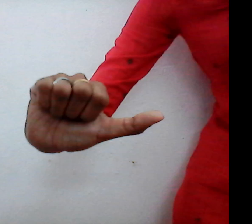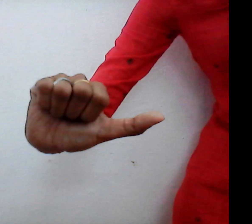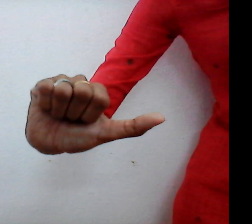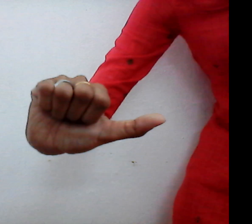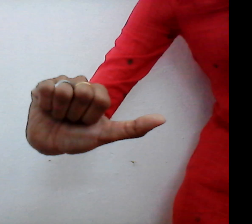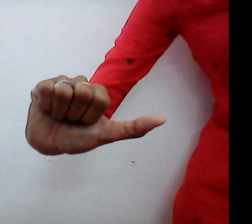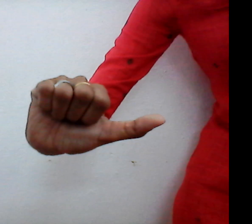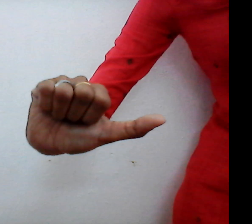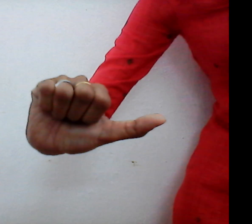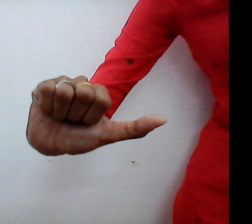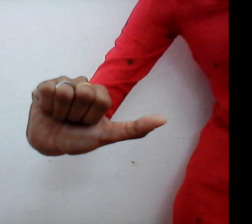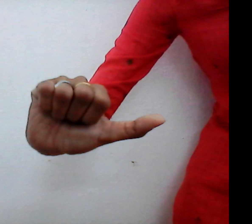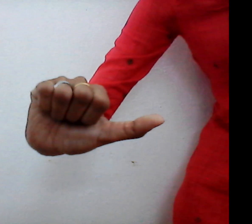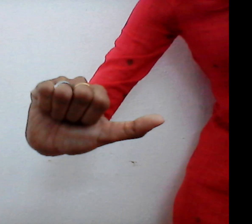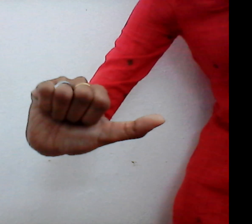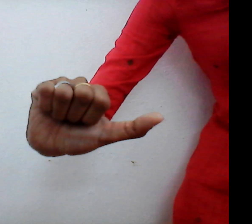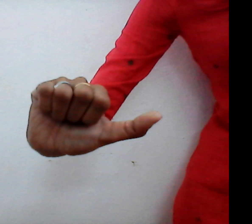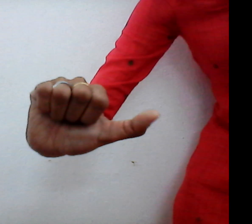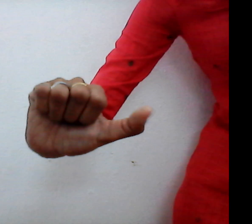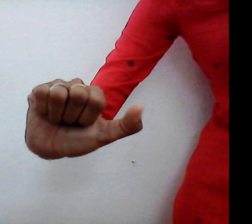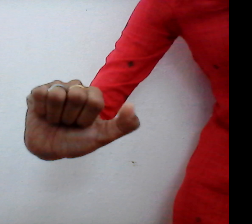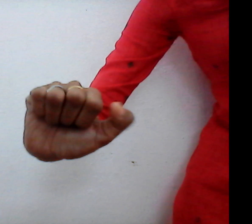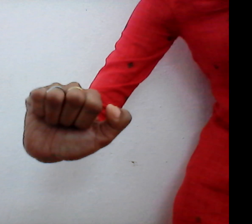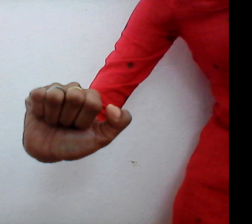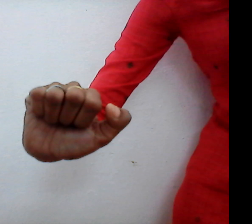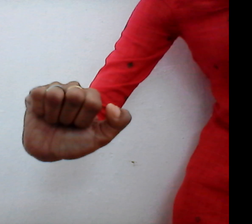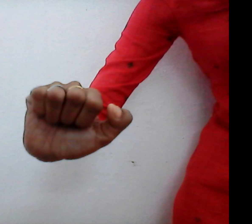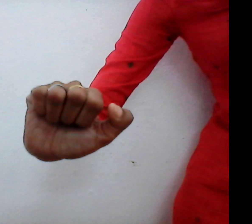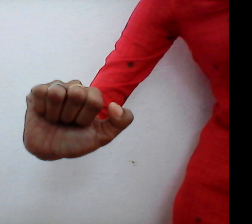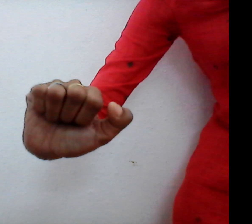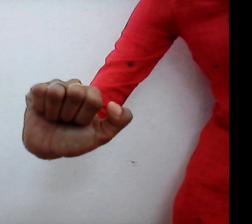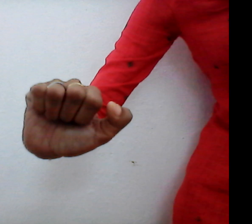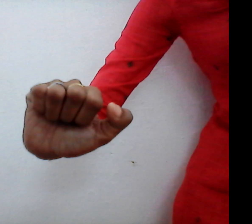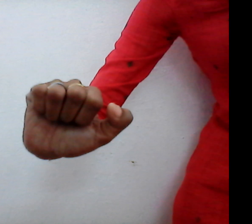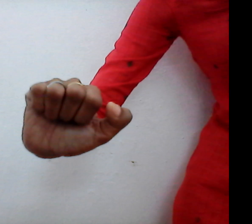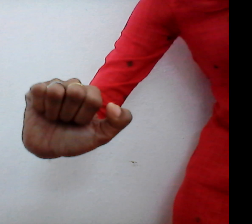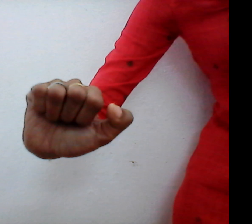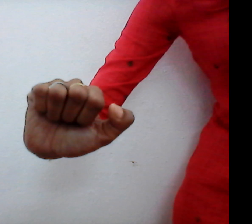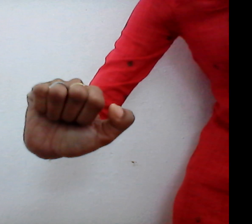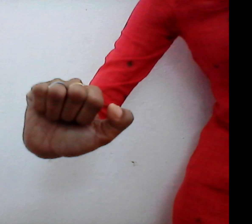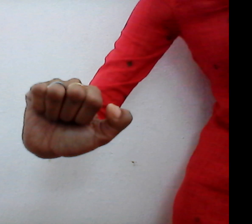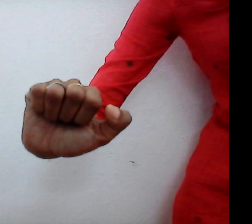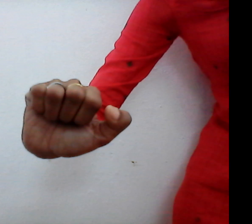ഏ